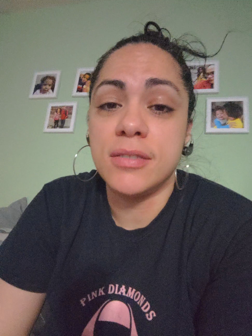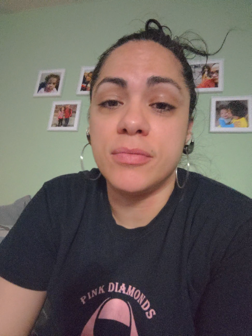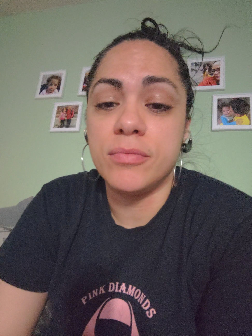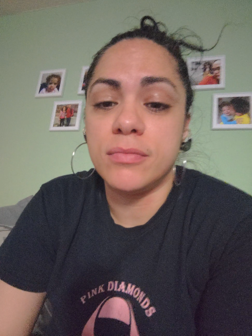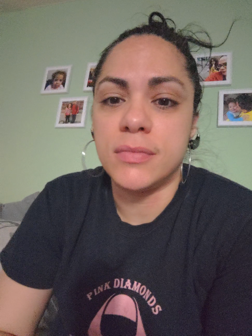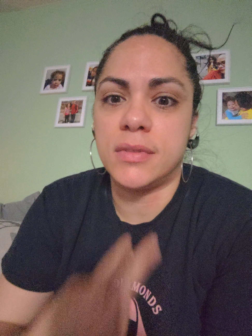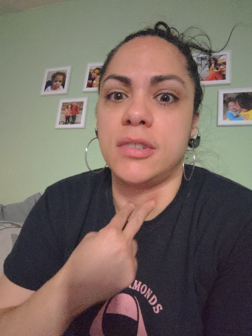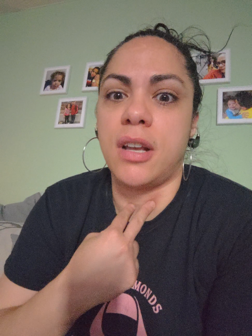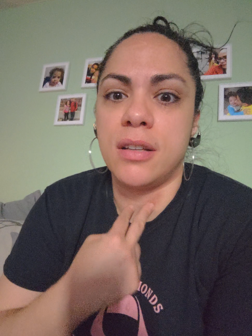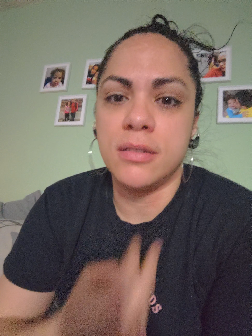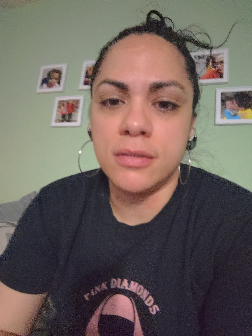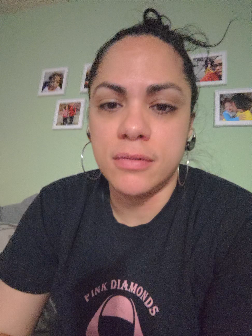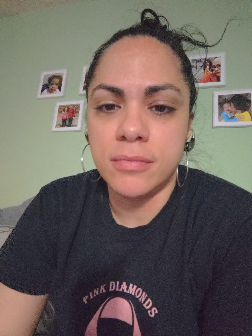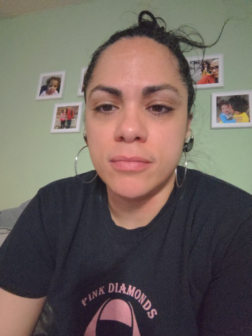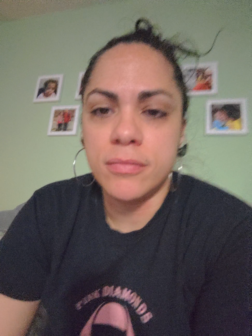stuck